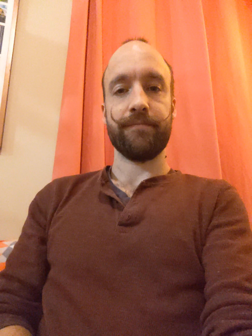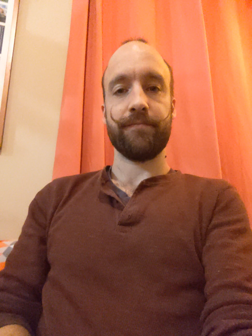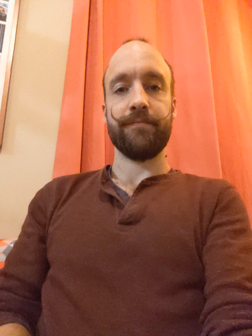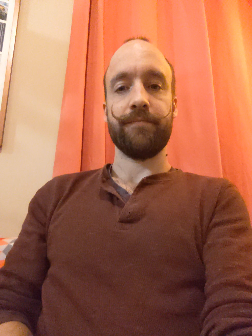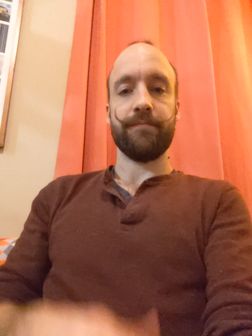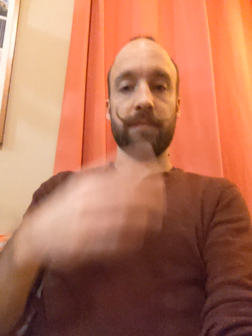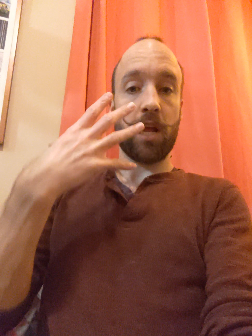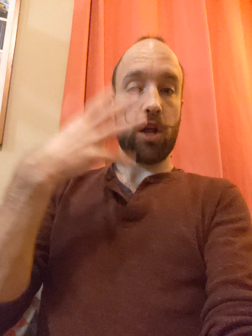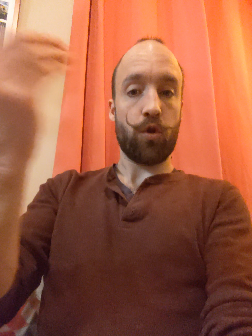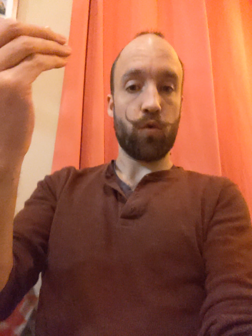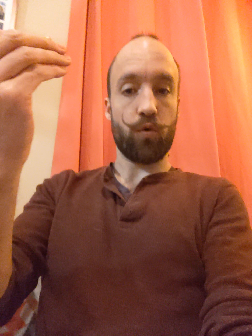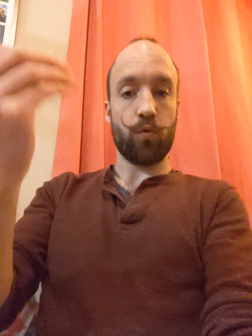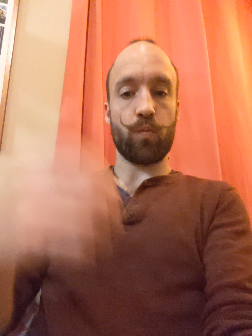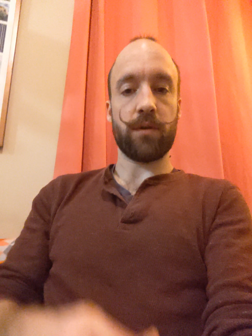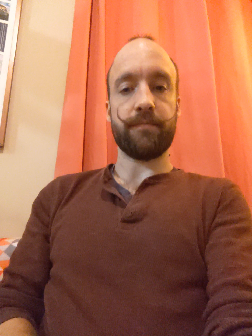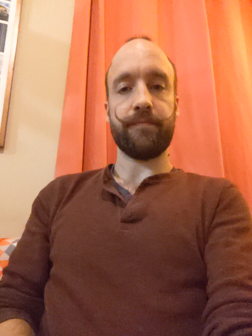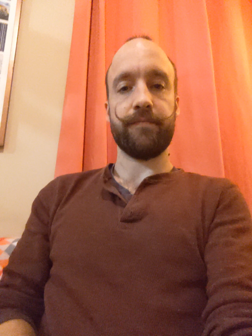go